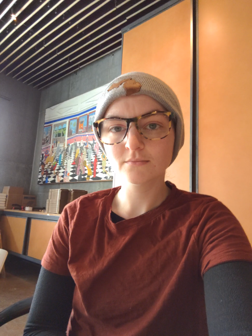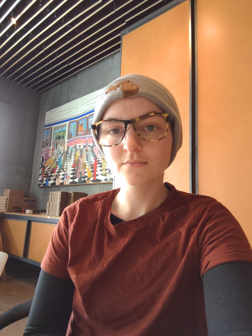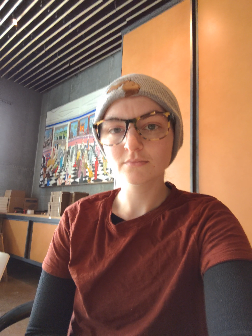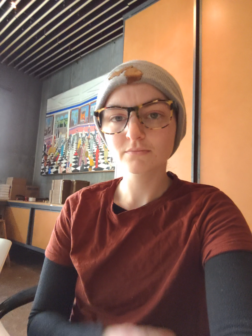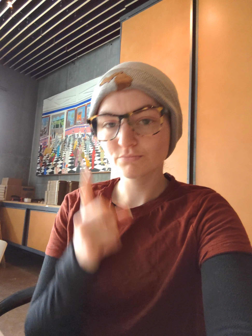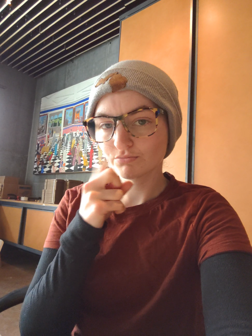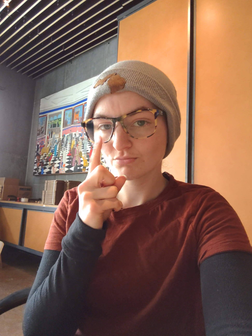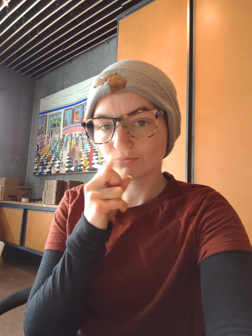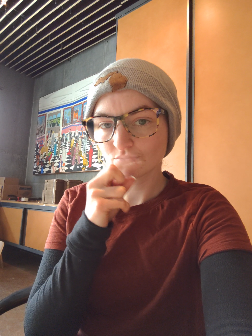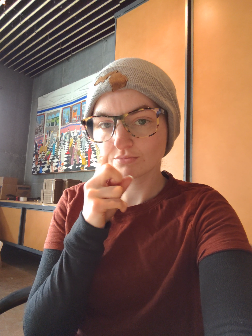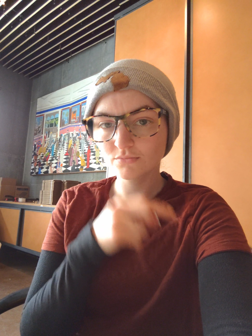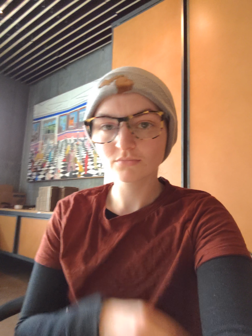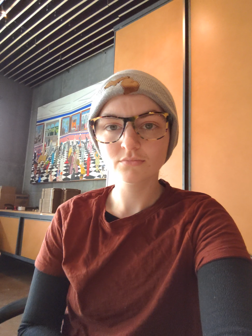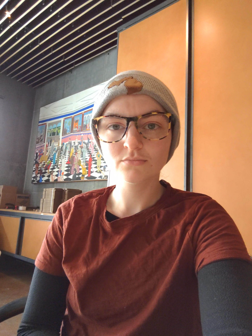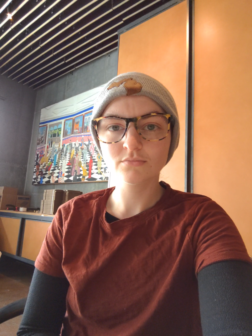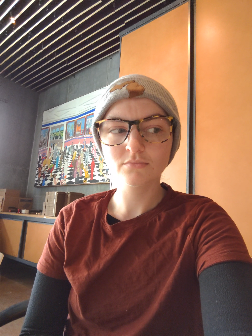mouse